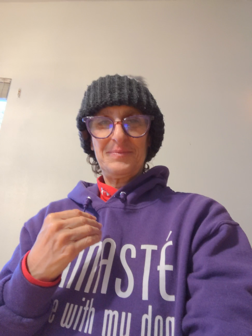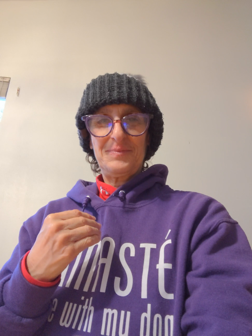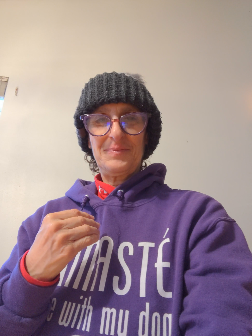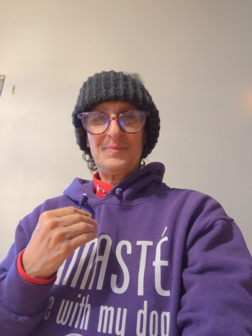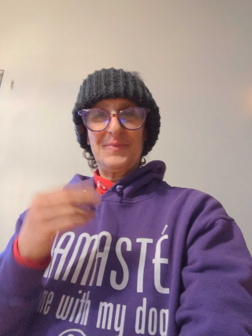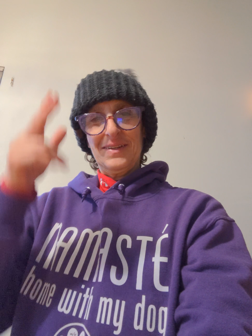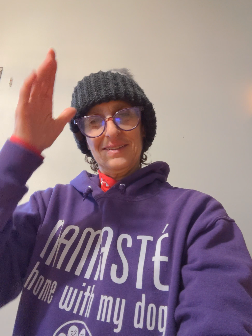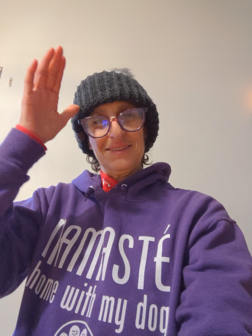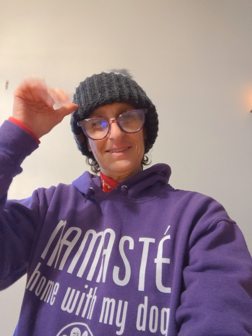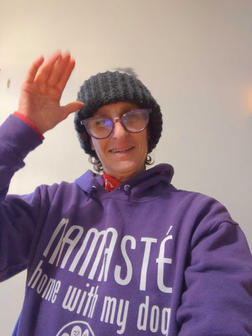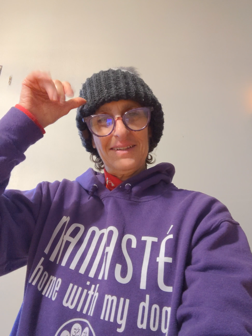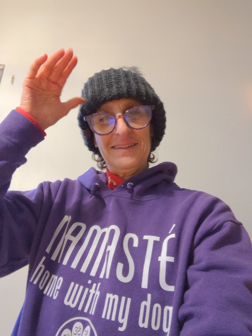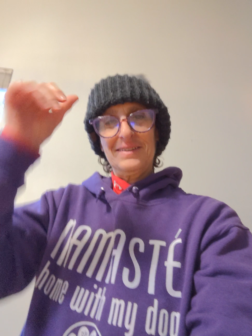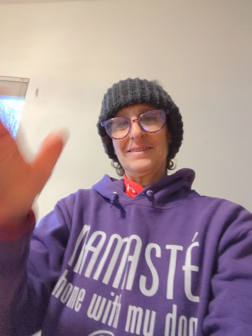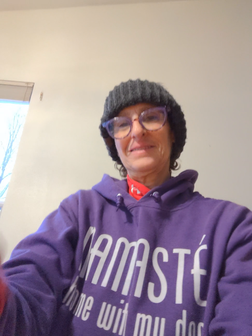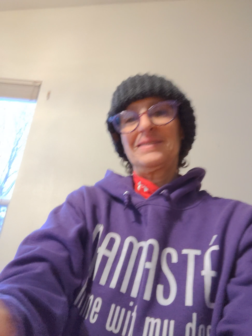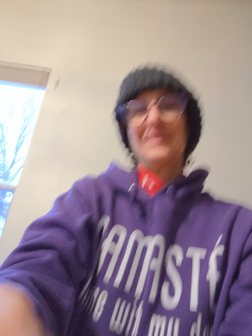donkey